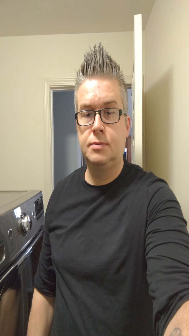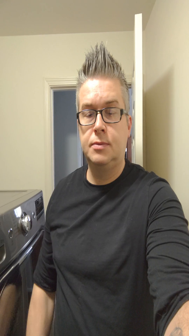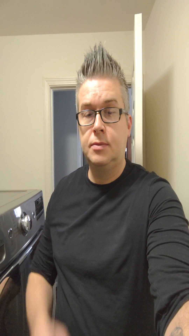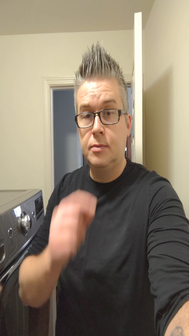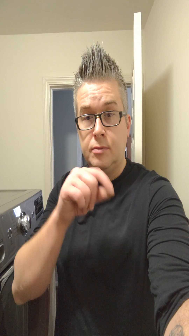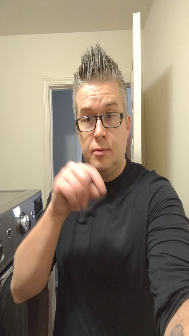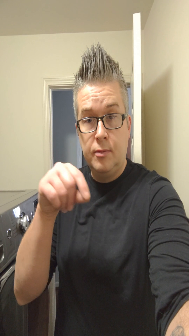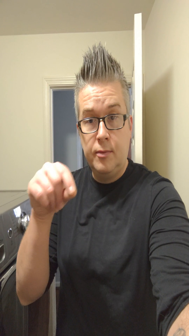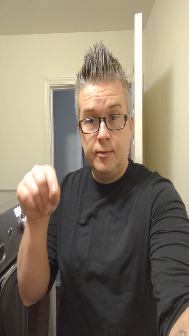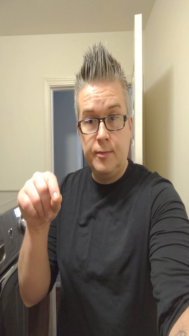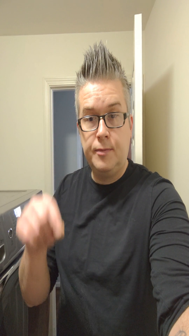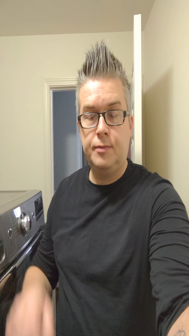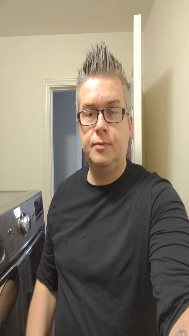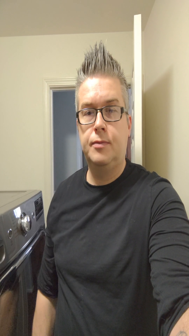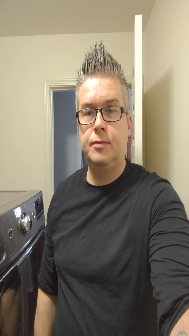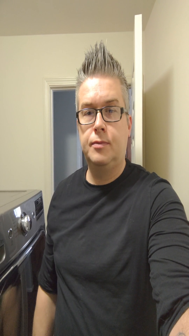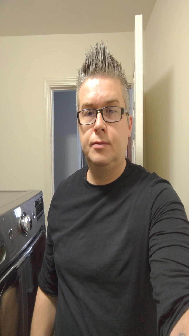pen